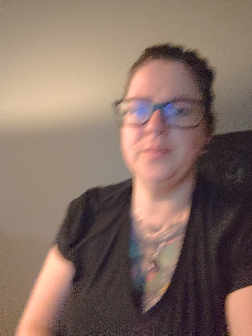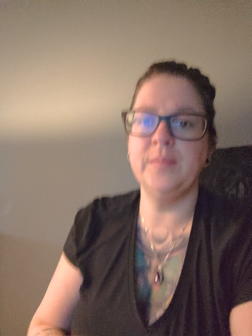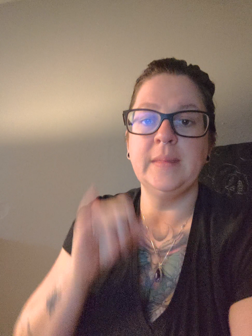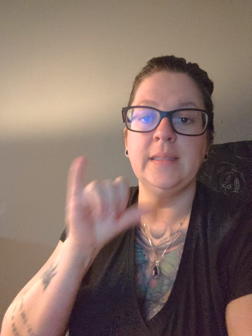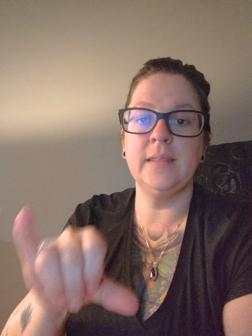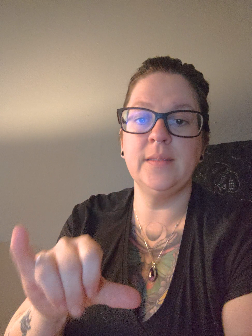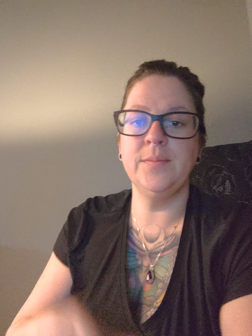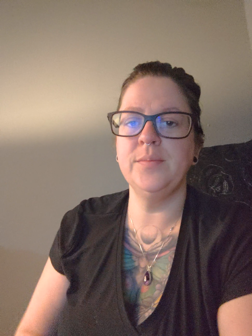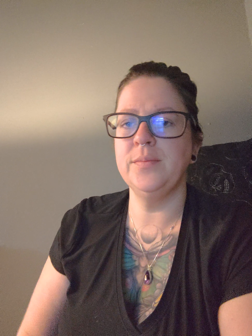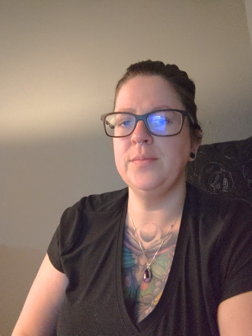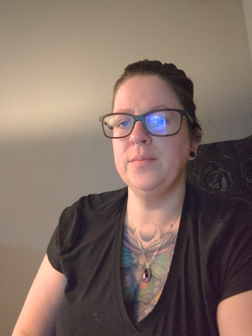stay